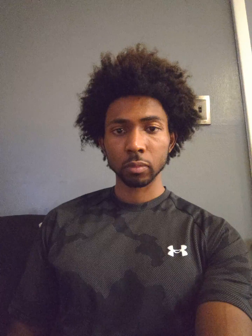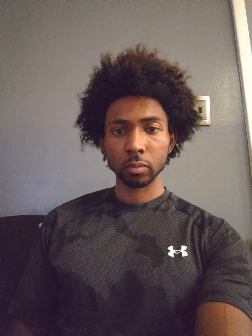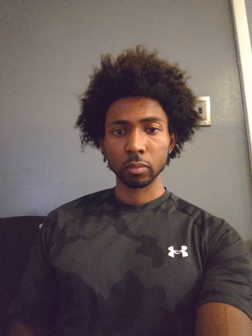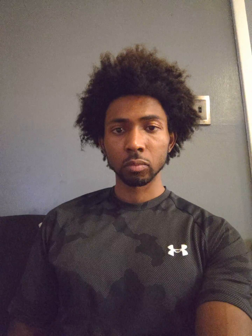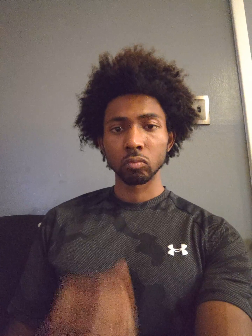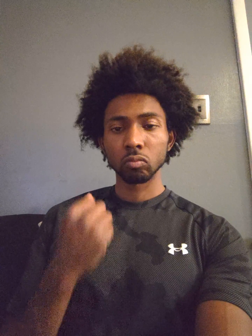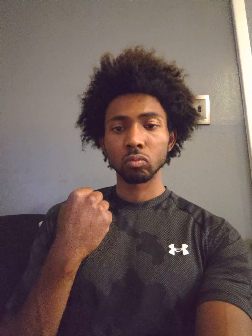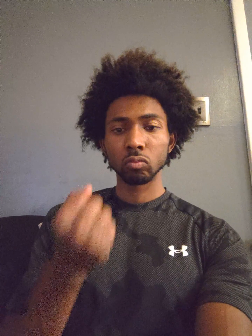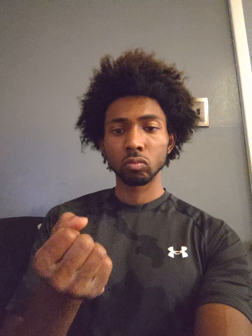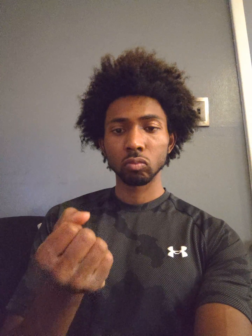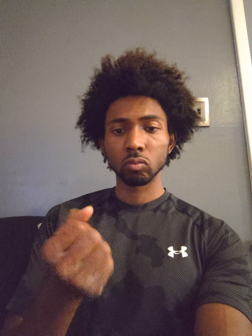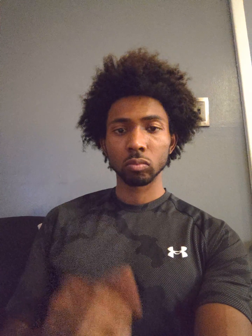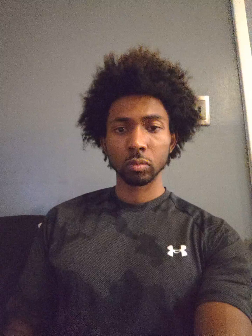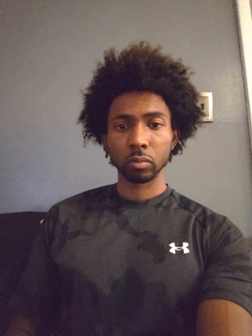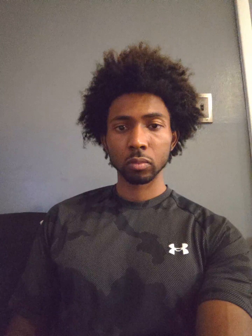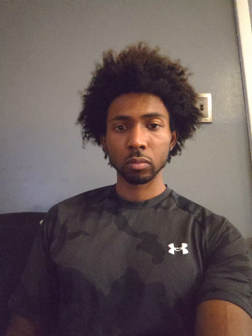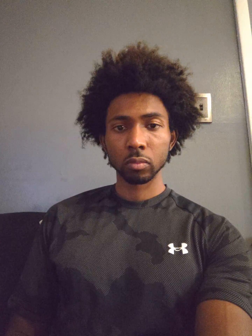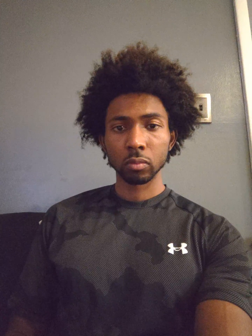drive